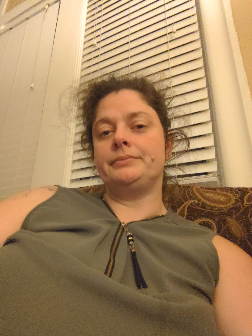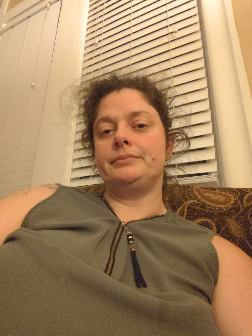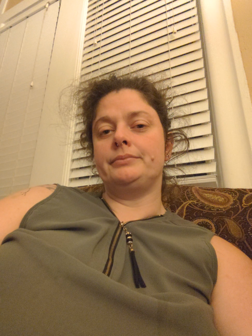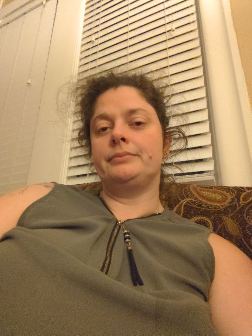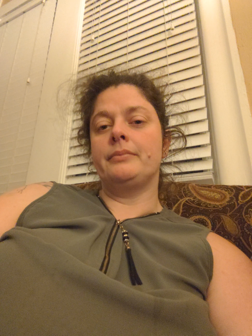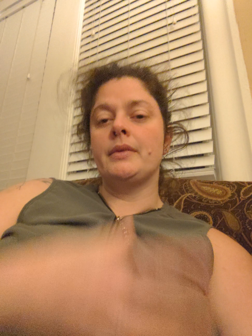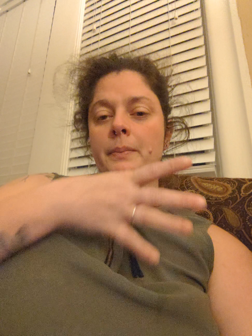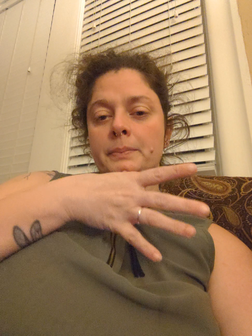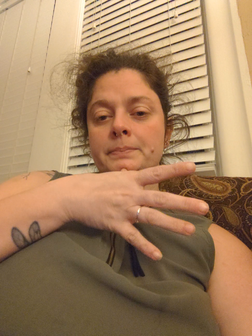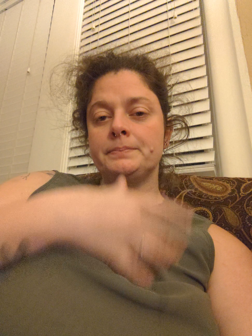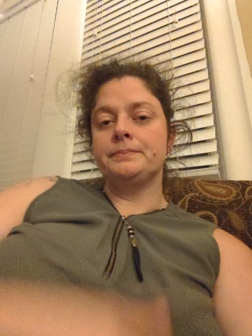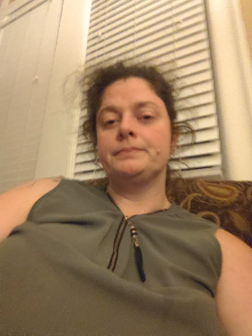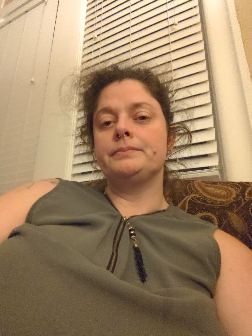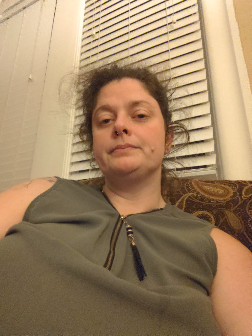mom